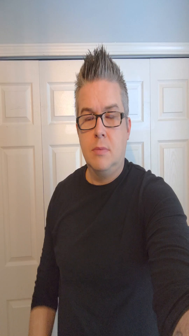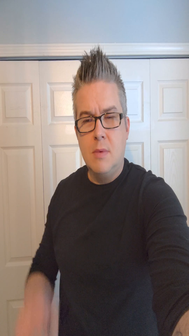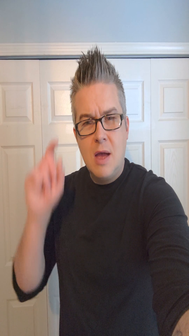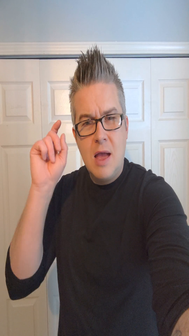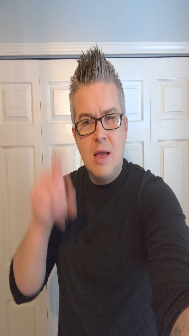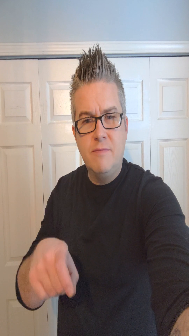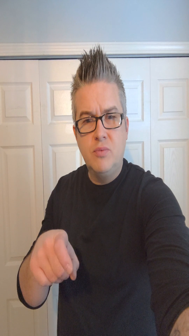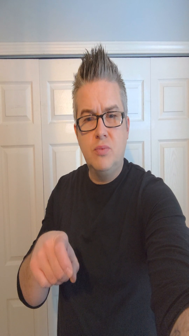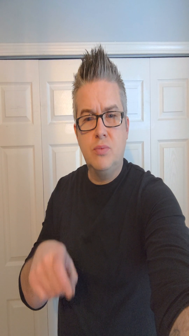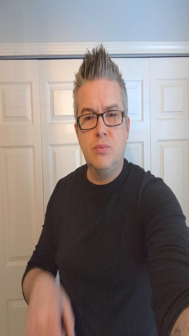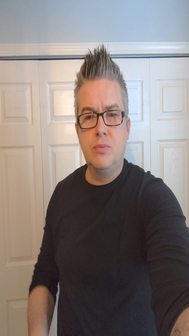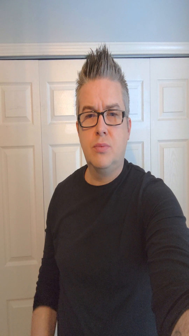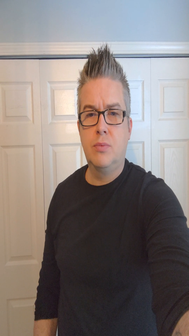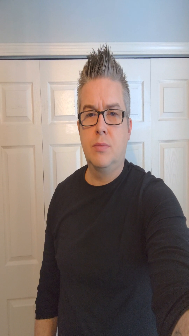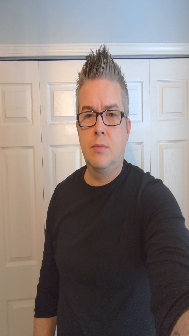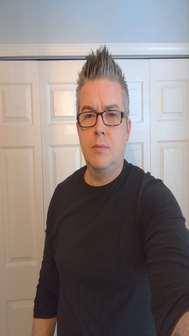have to